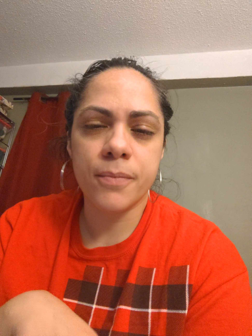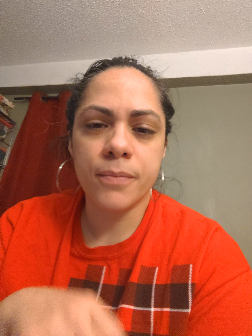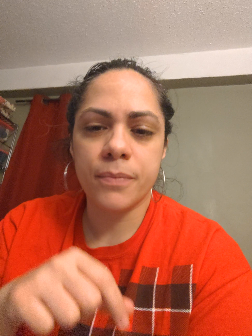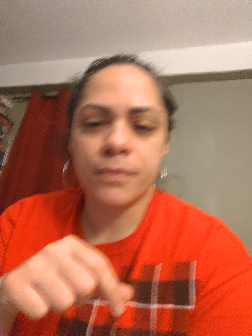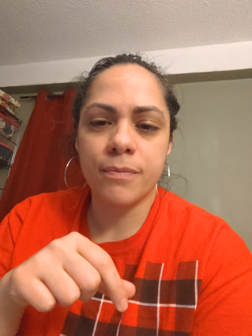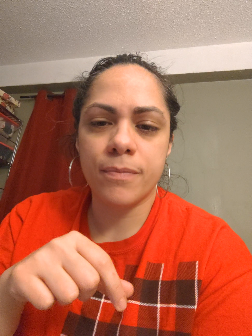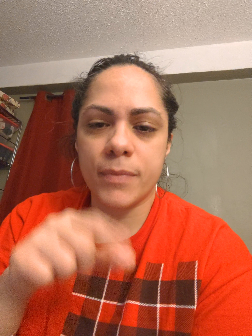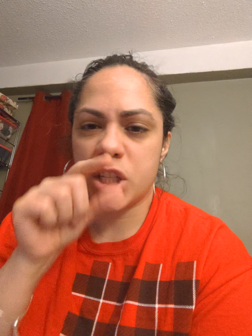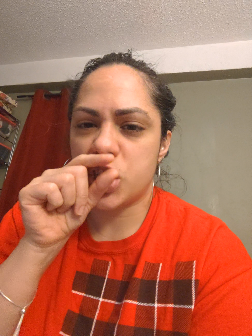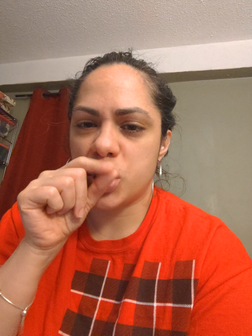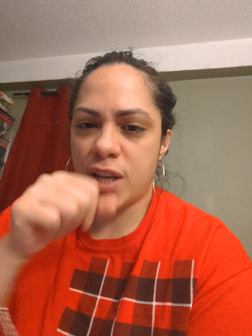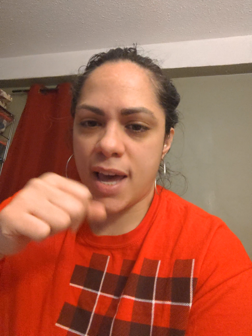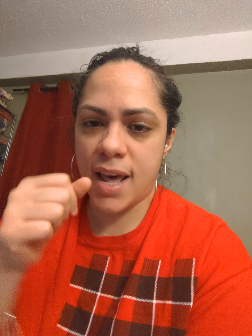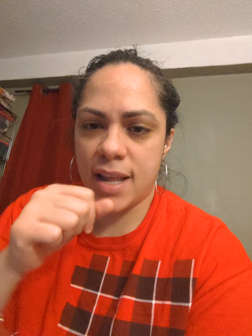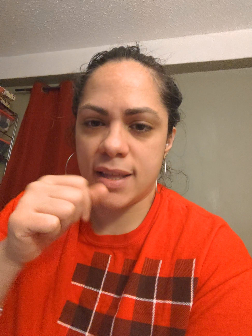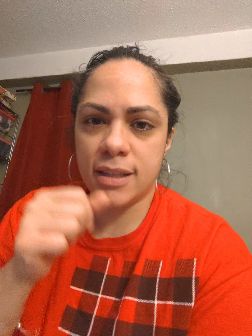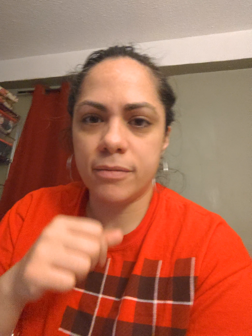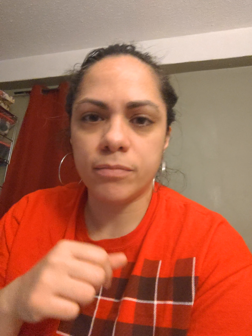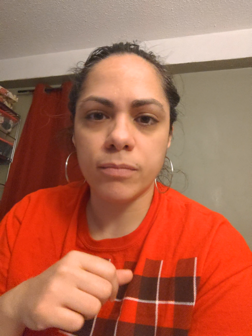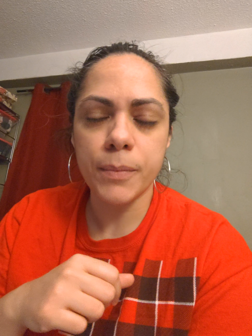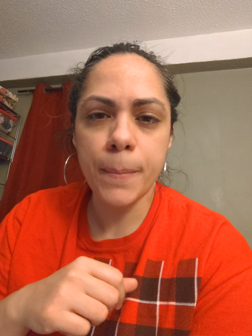hen